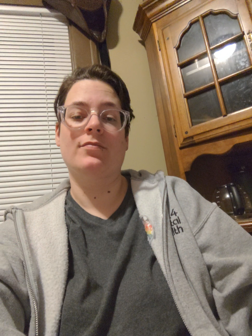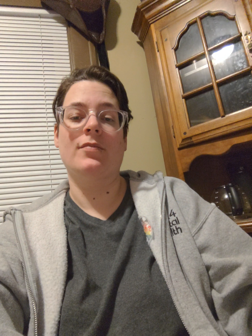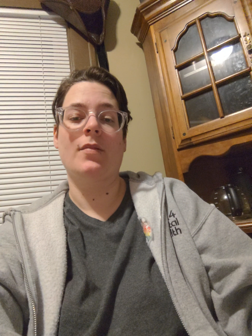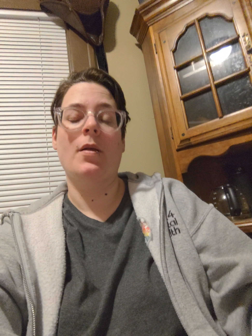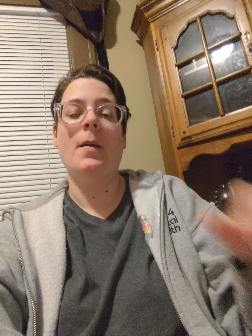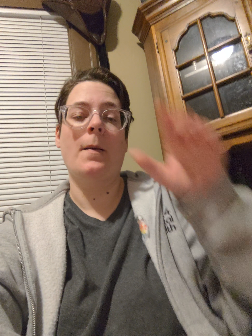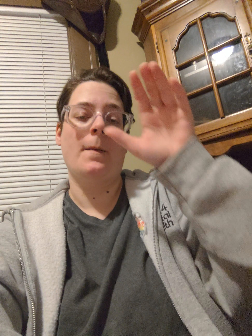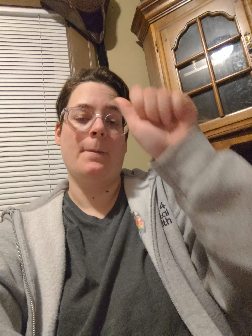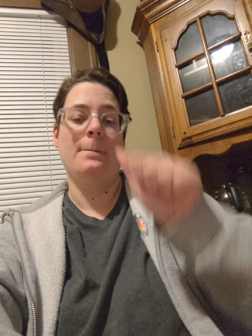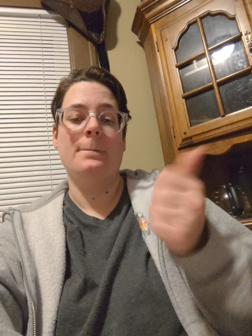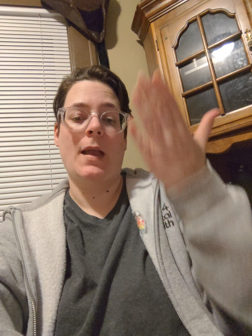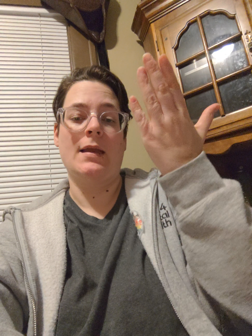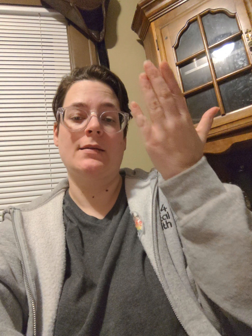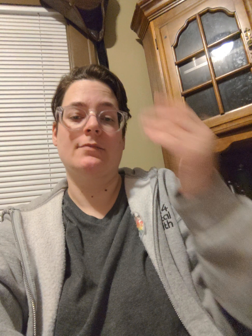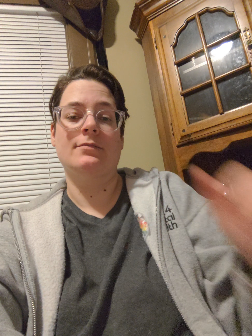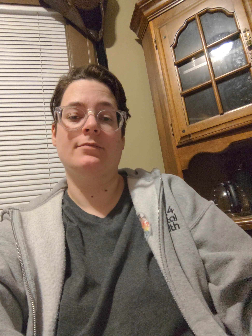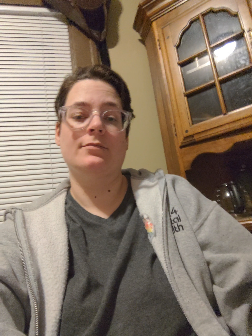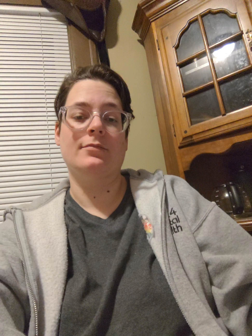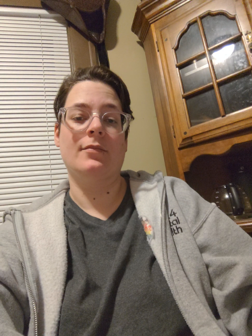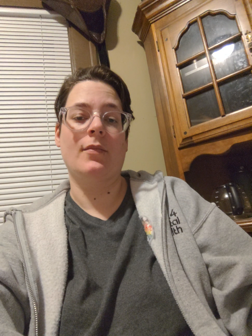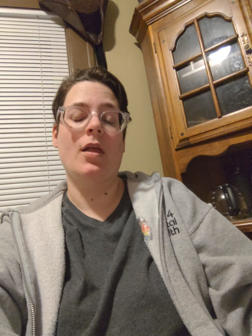mitten